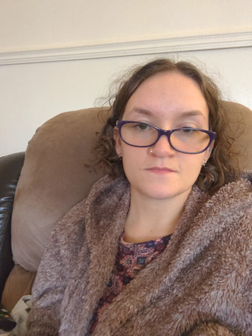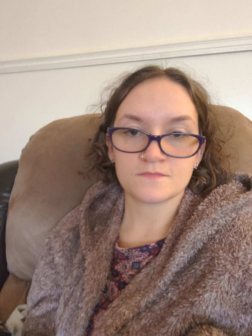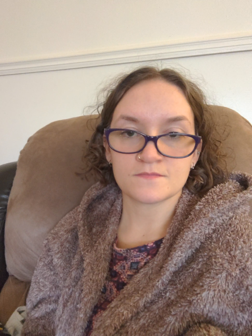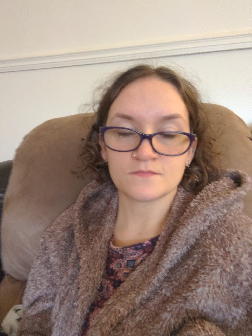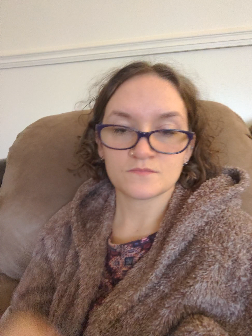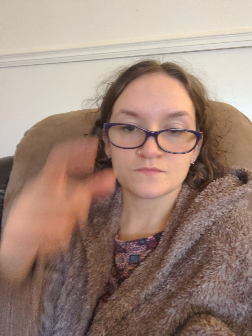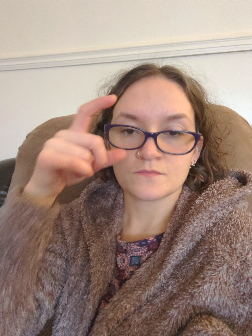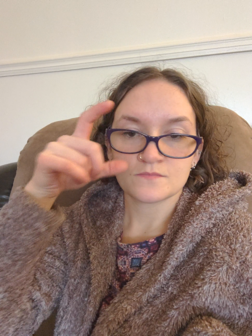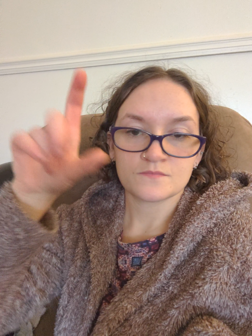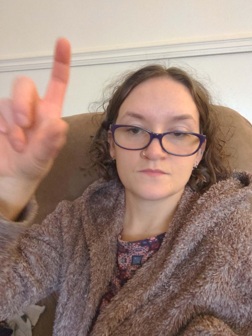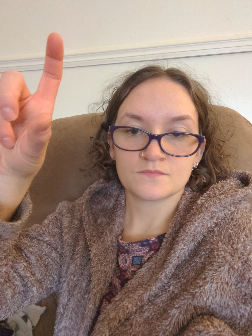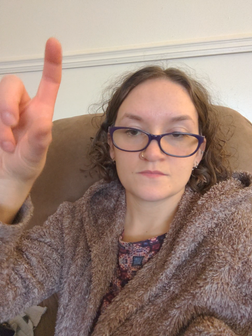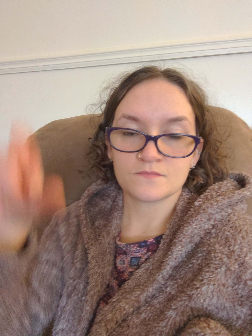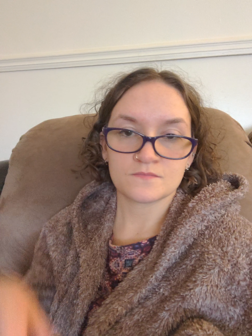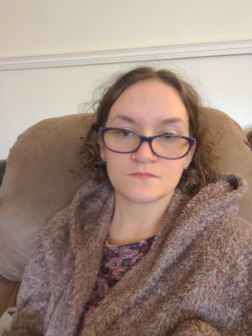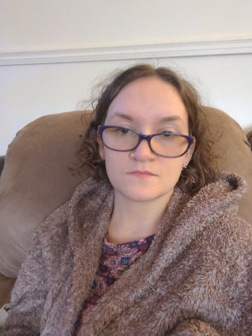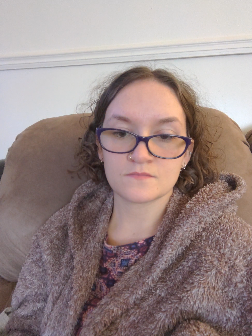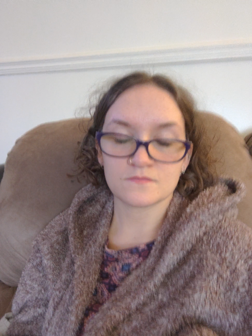moon